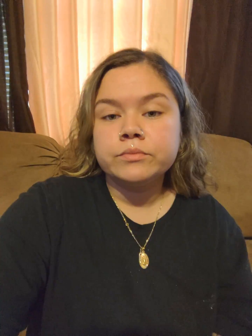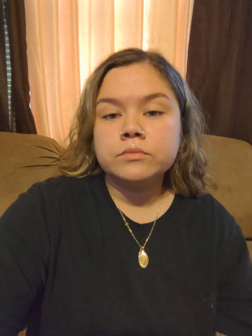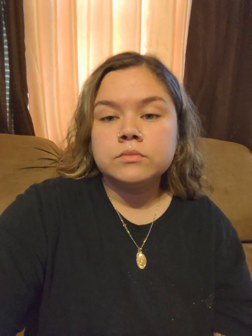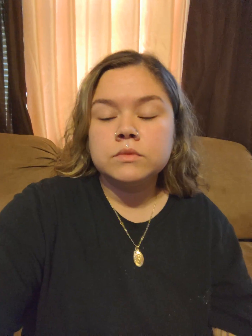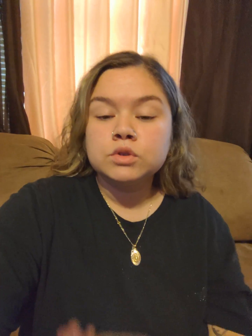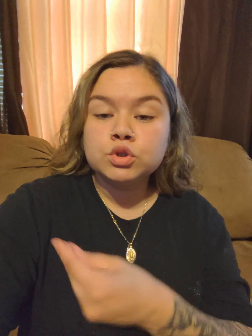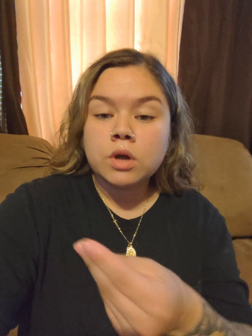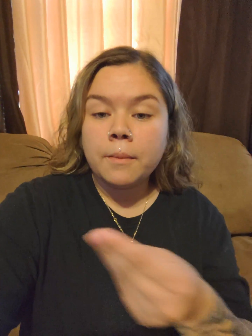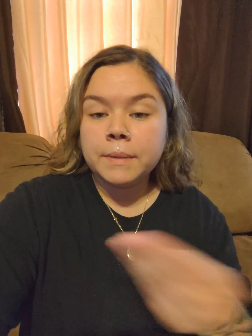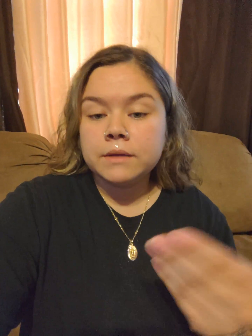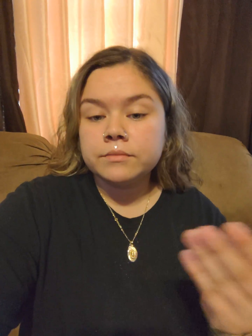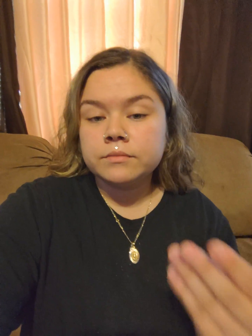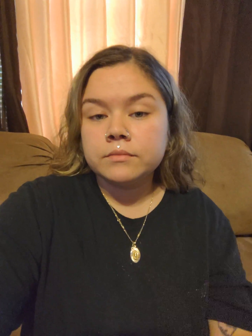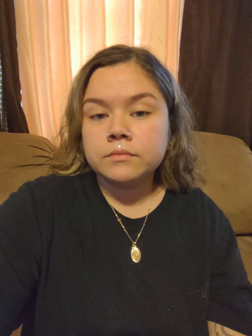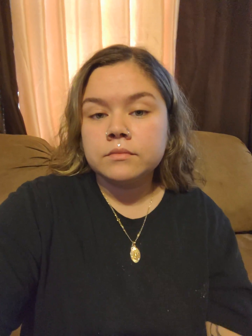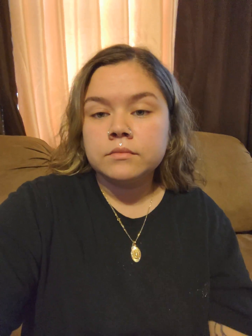shopping